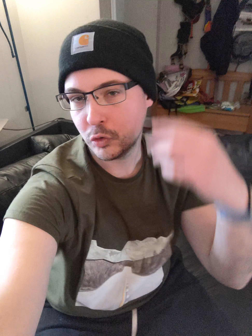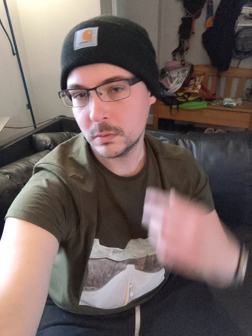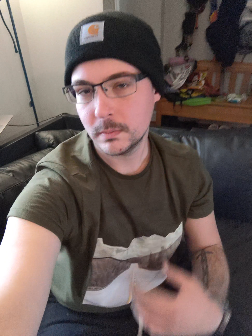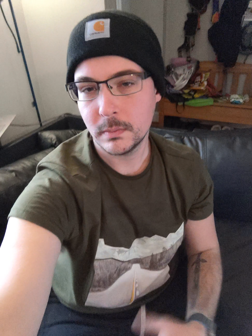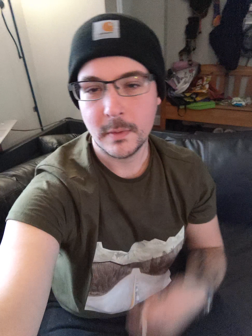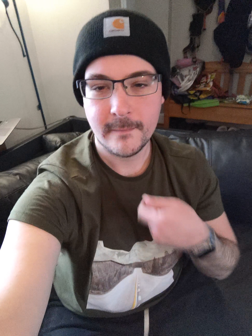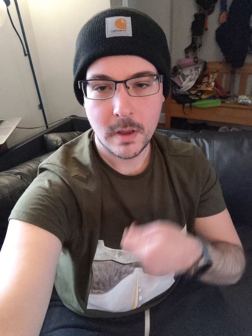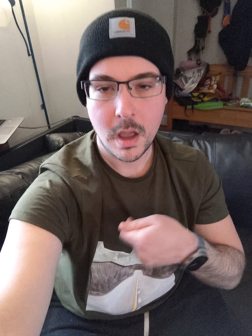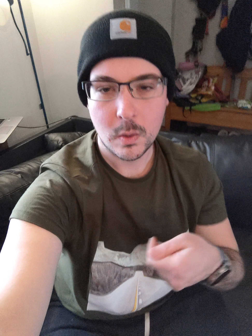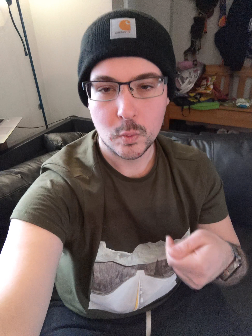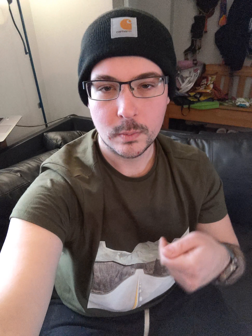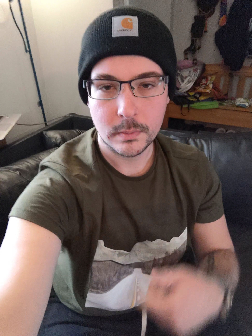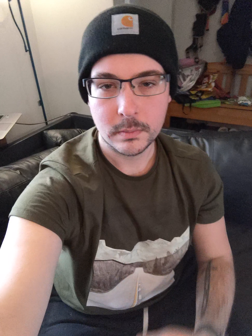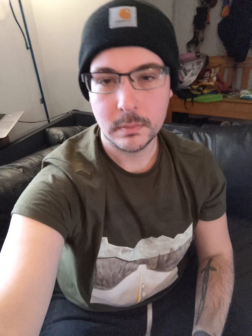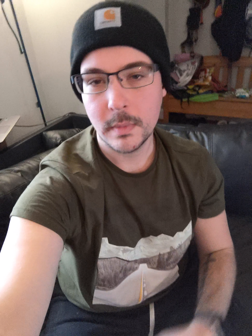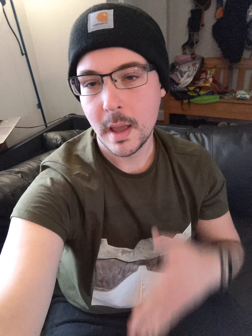vacuum